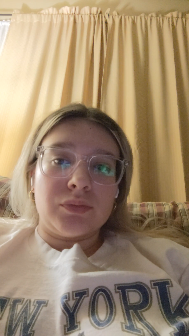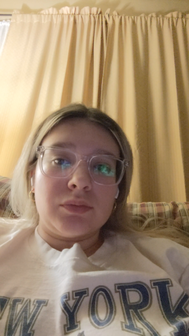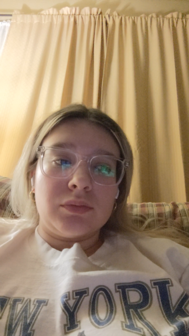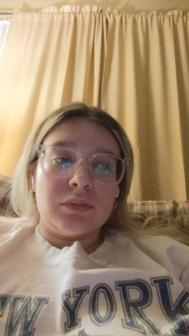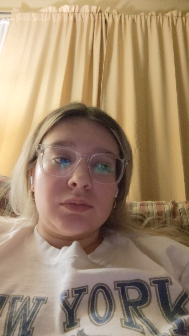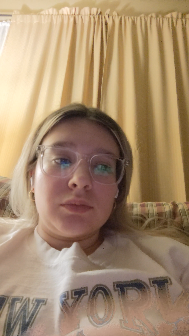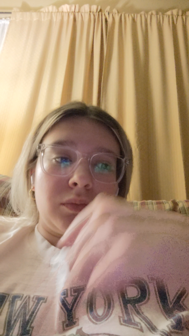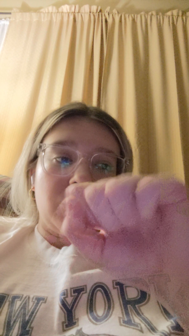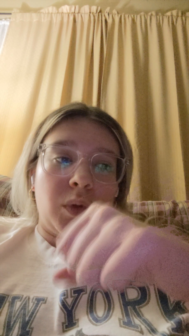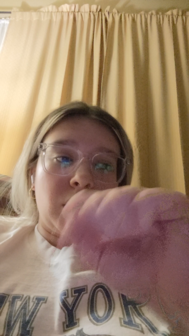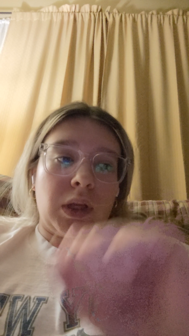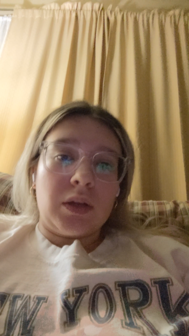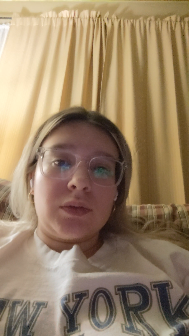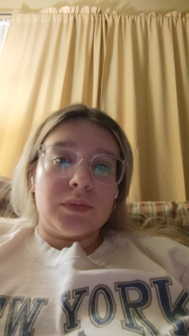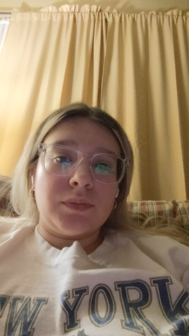motorcycle